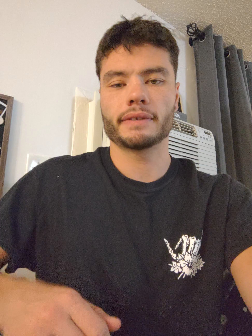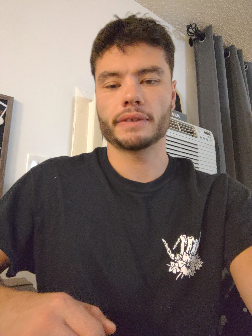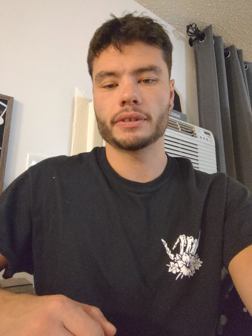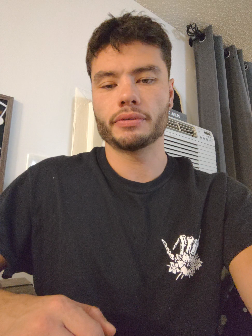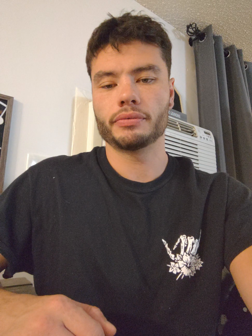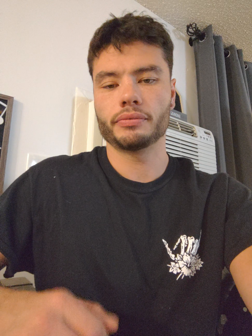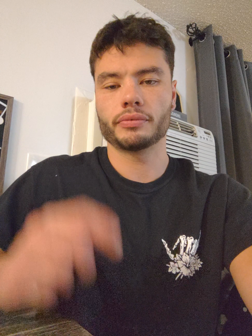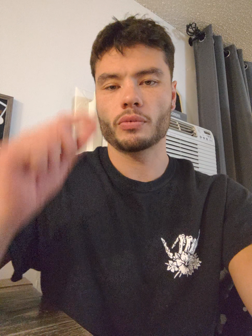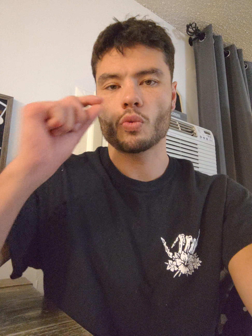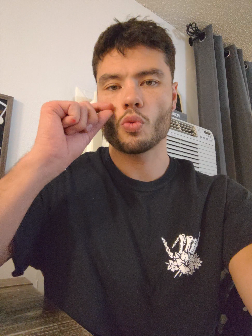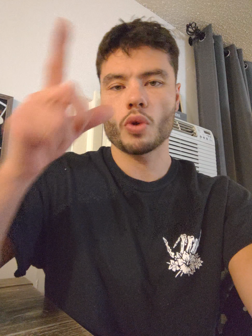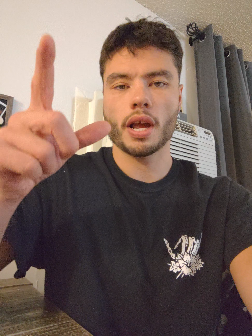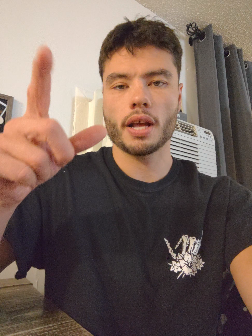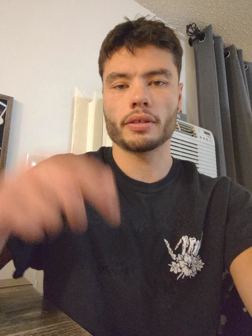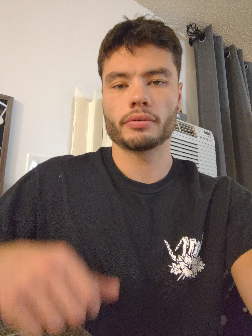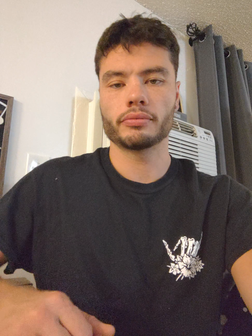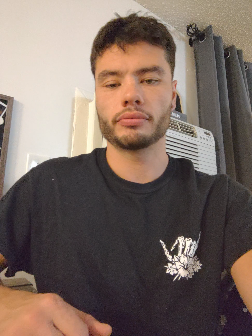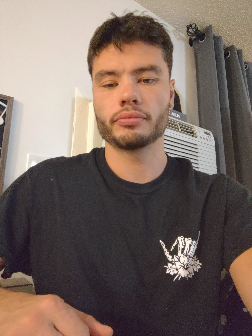awake